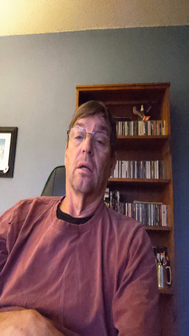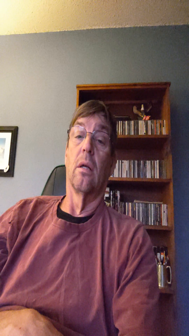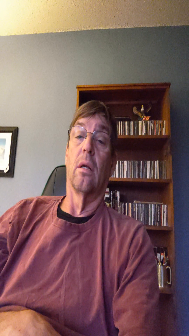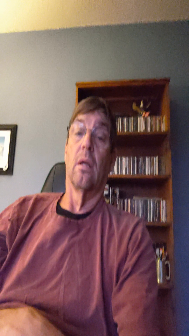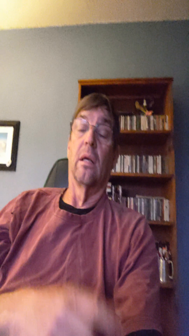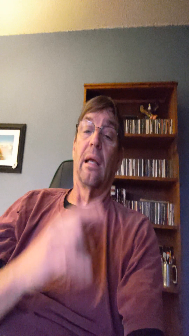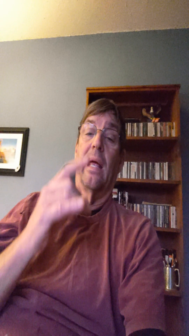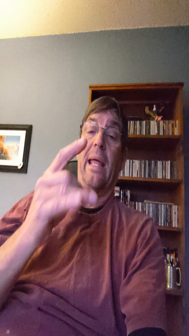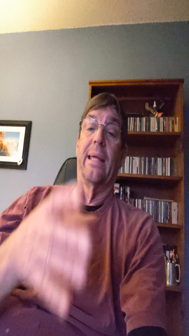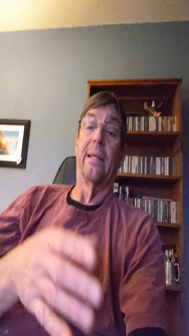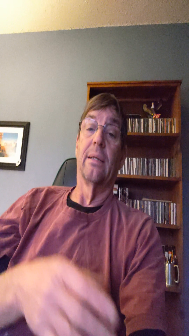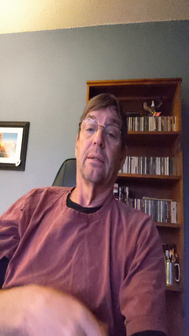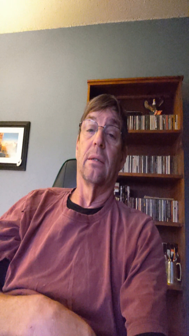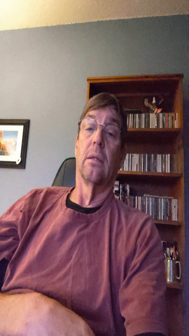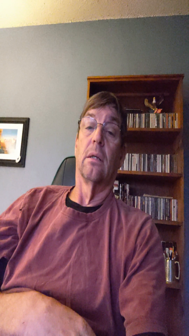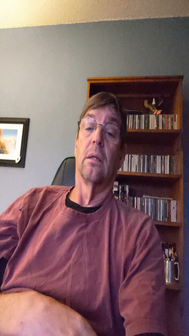hate